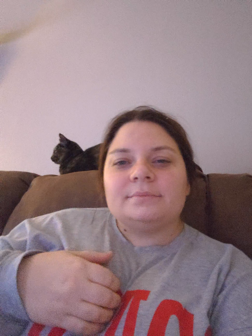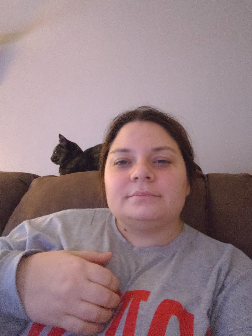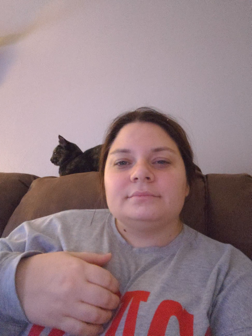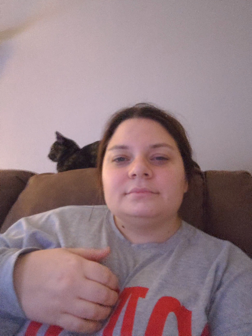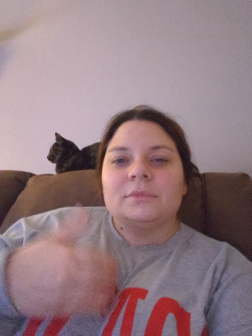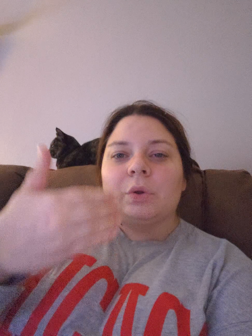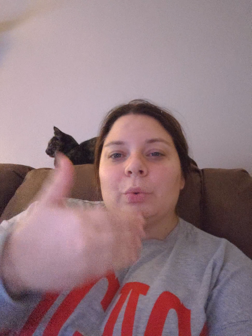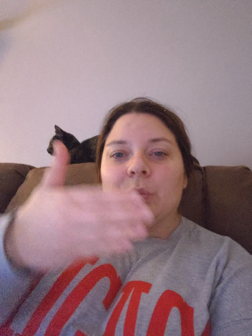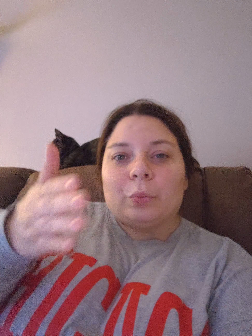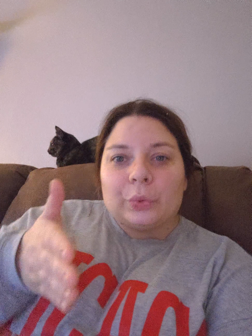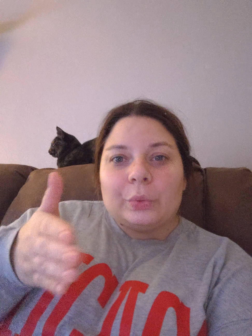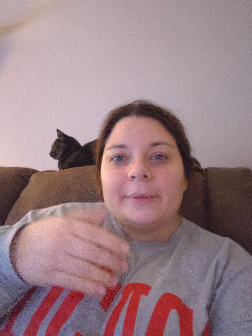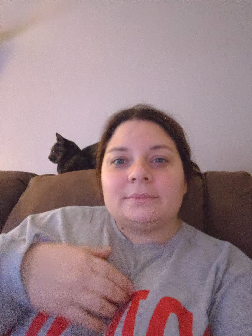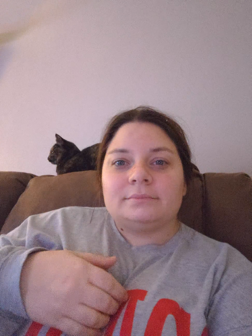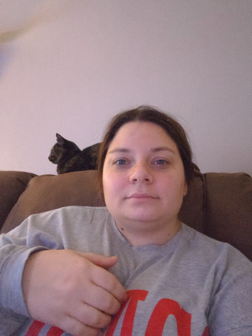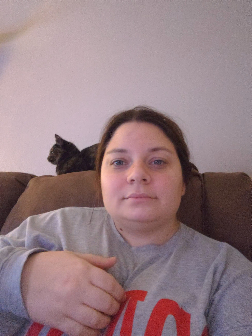room